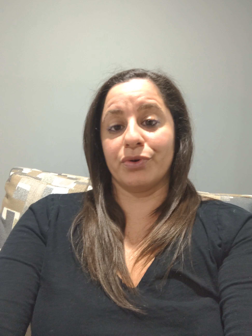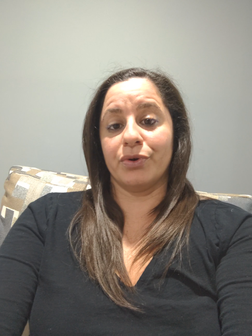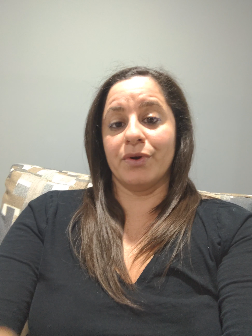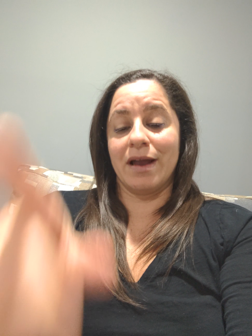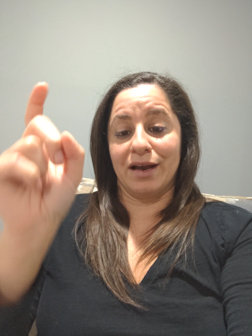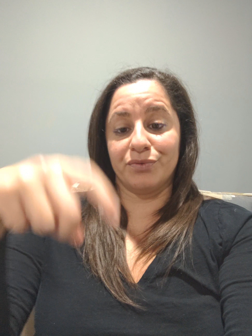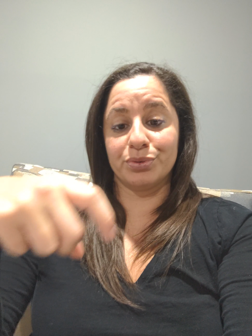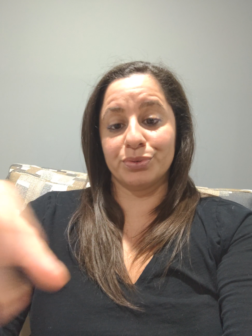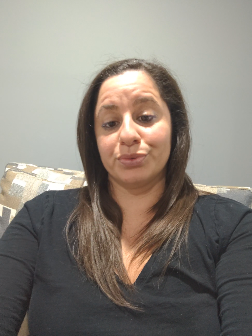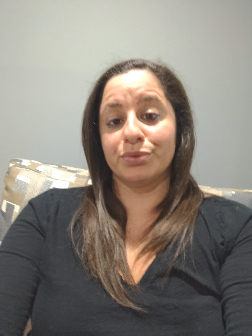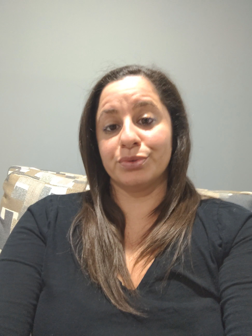have to